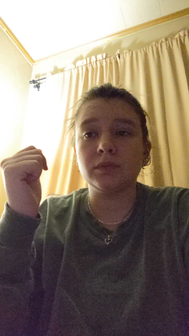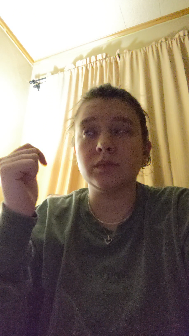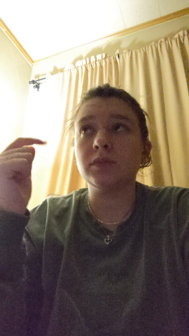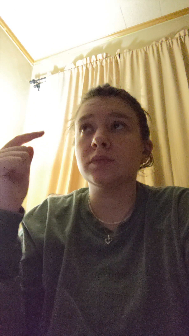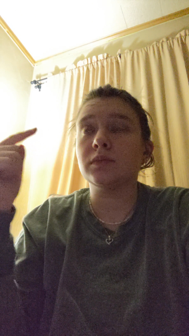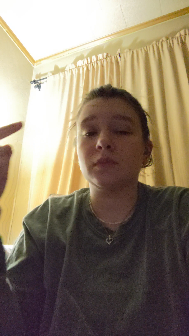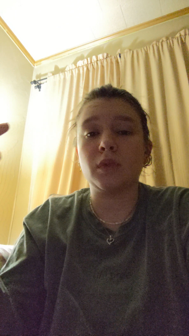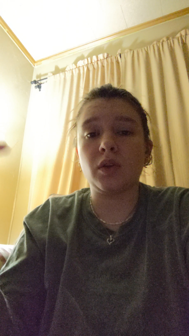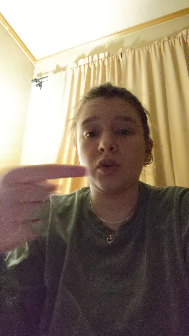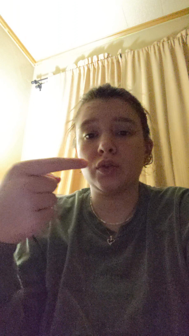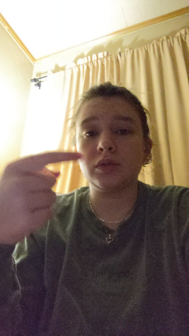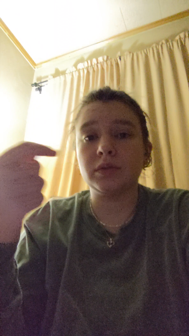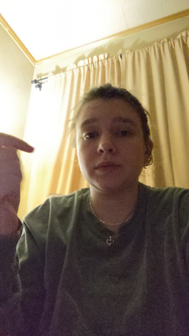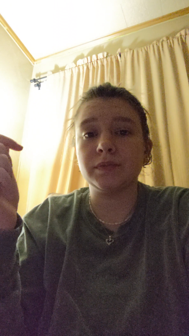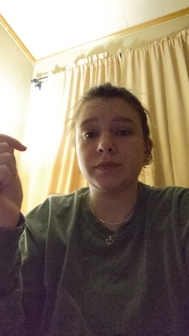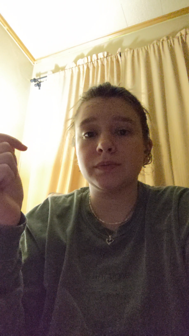hurt